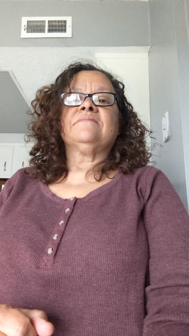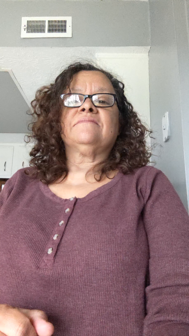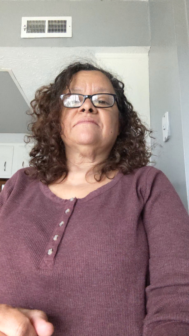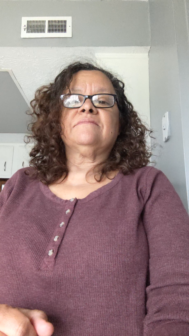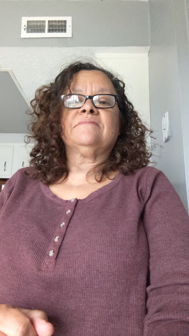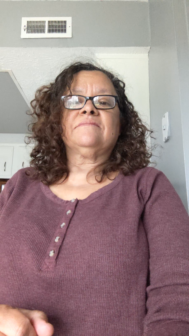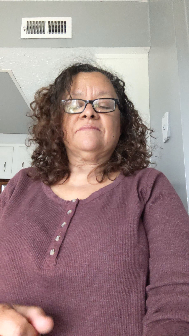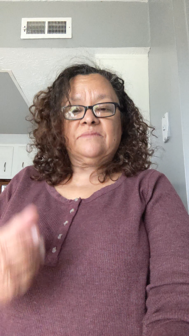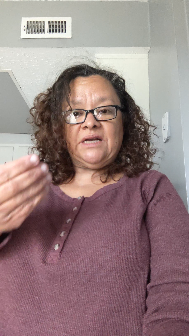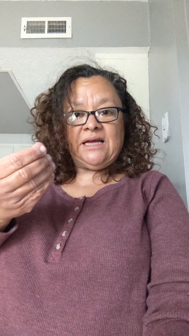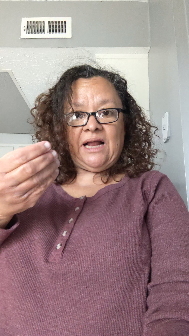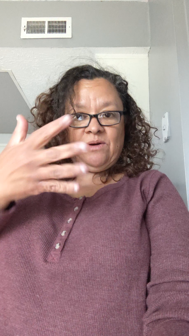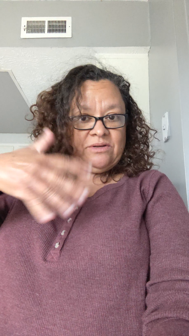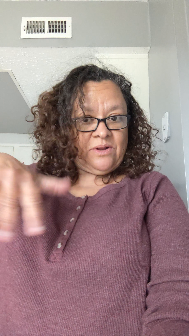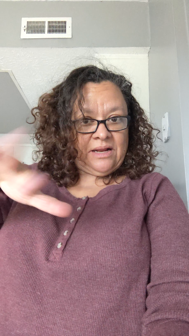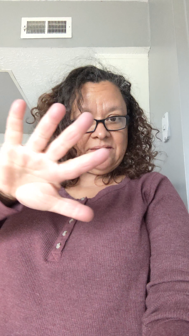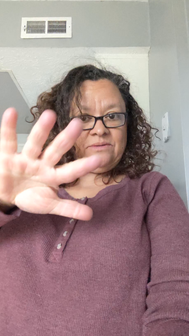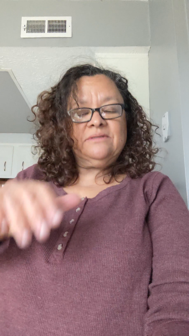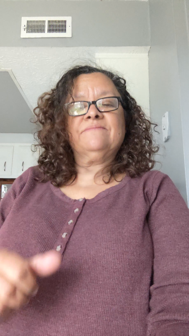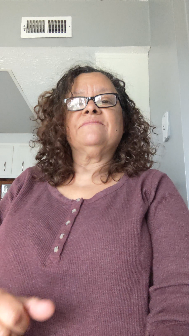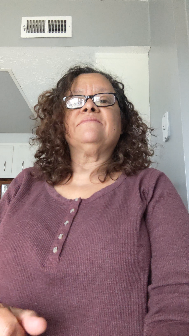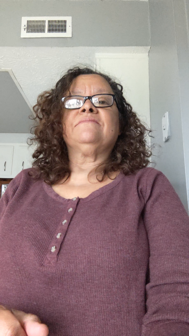garden